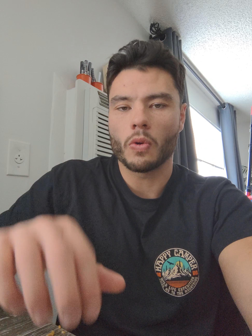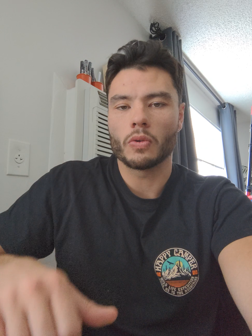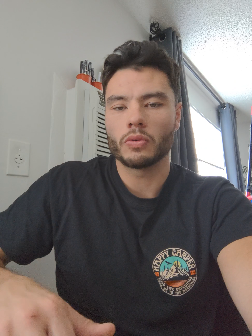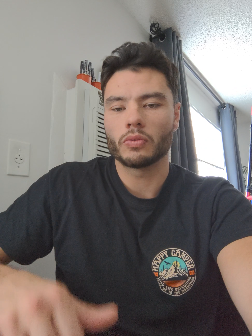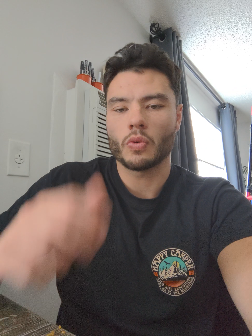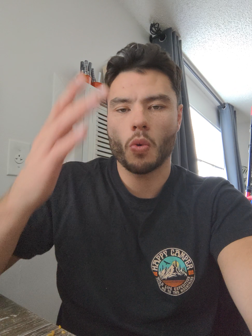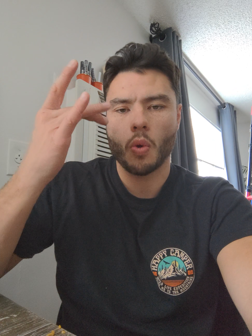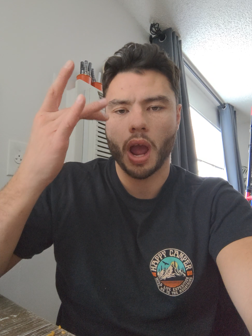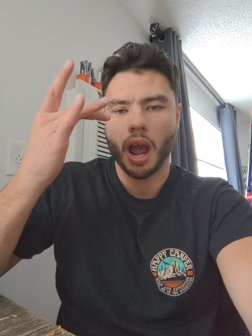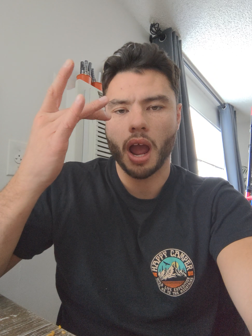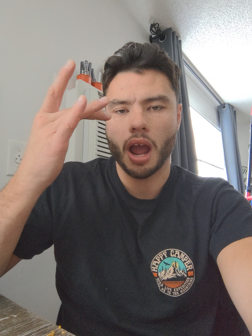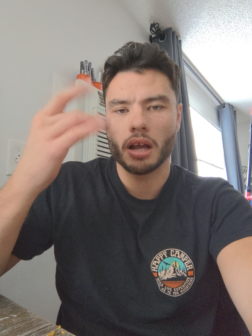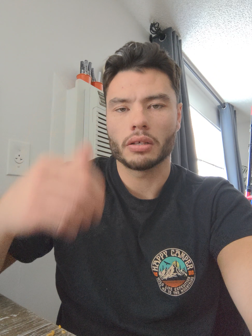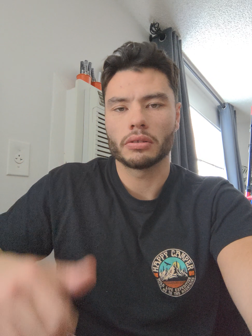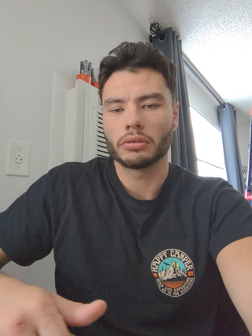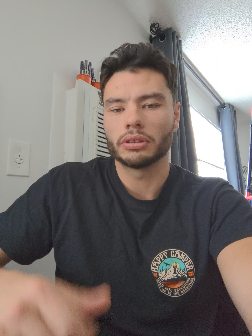why